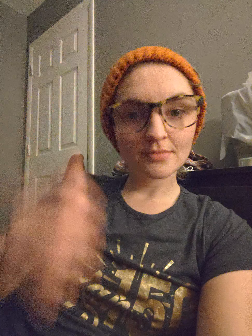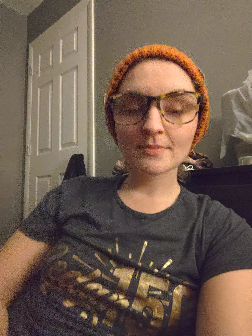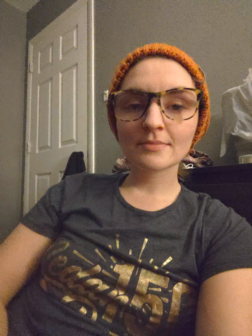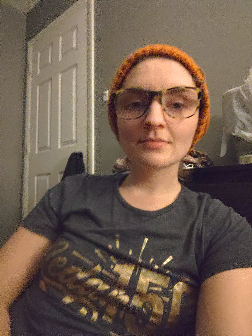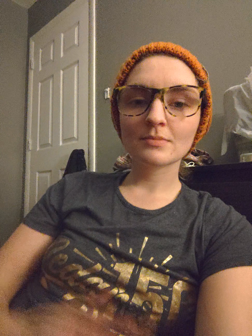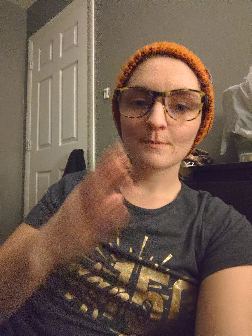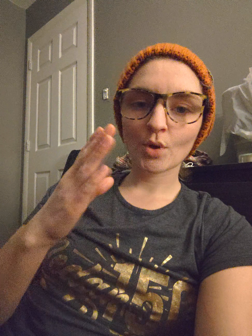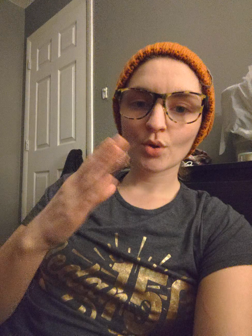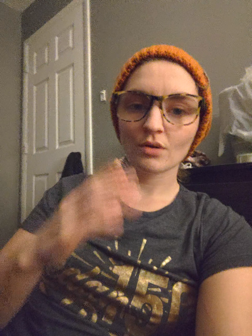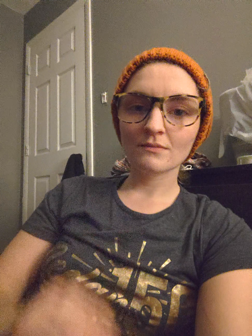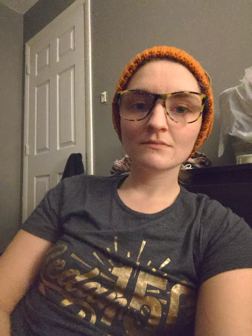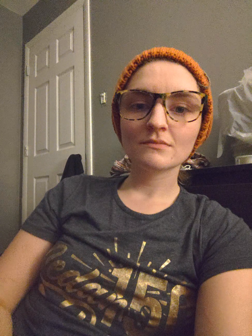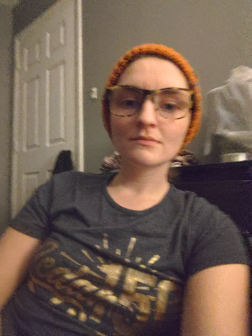blue